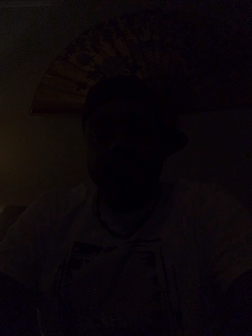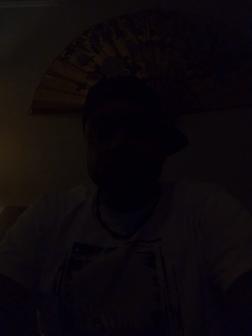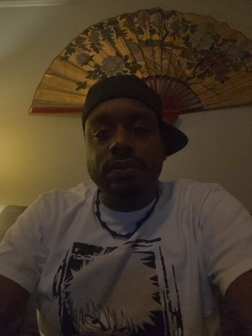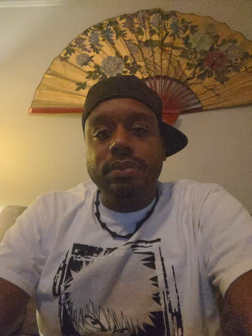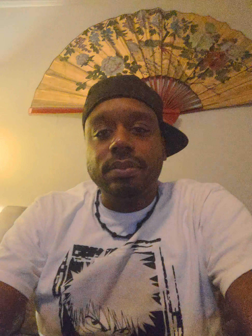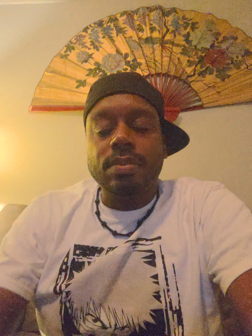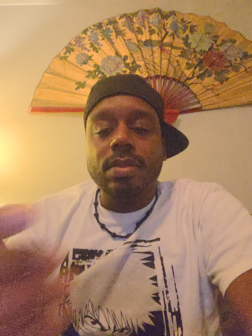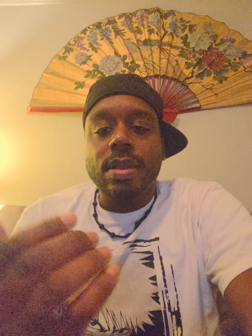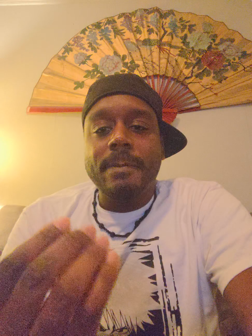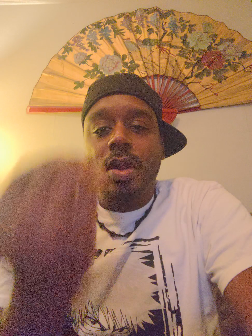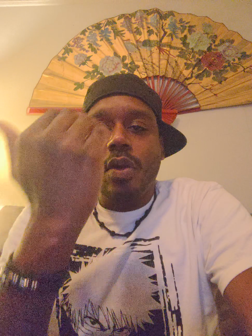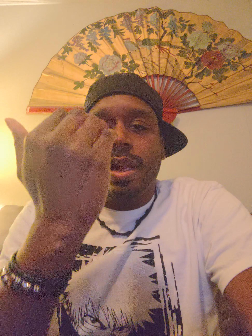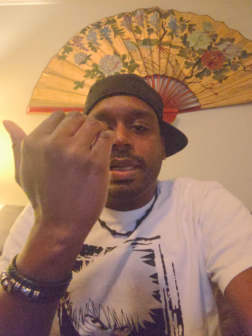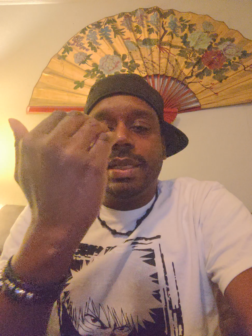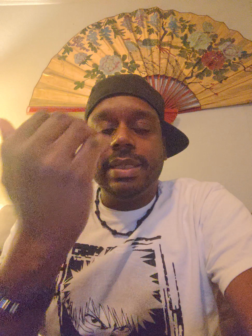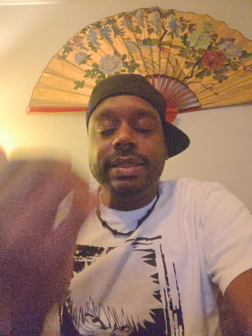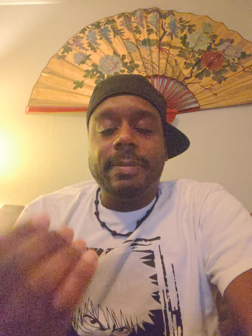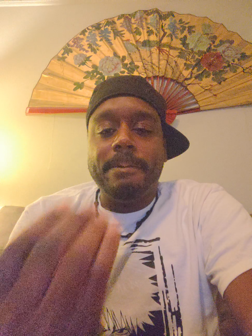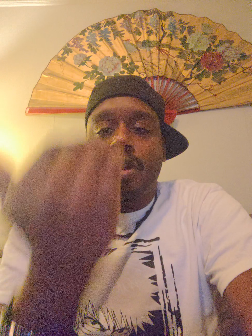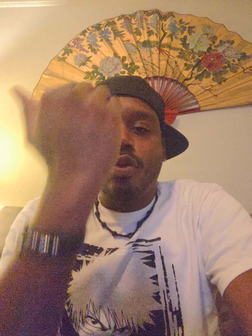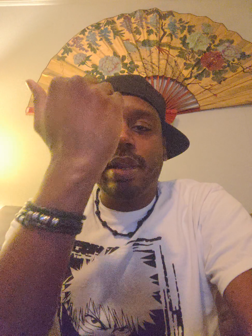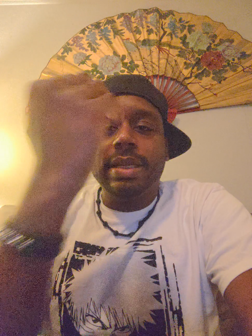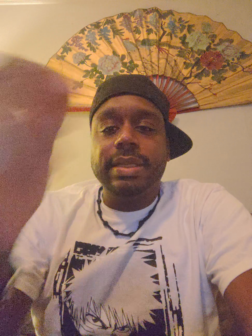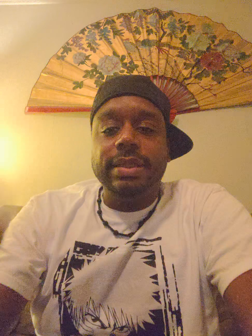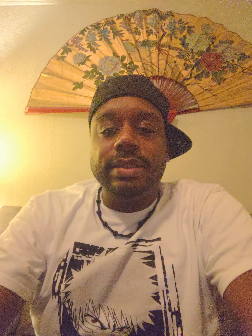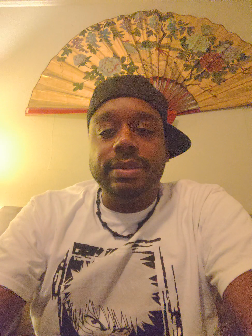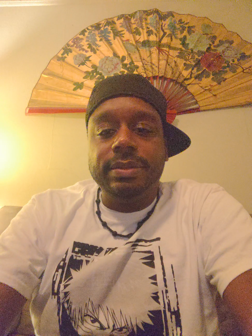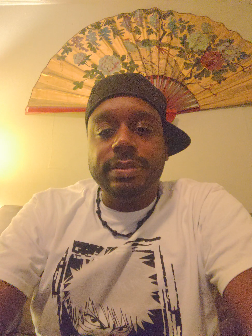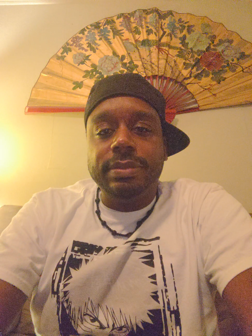morning